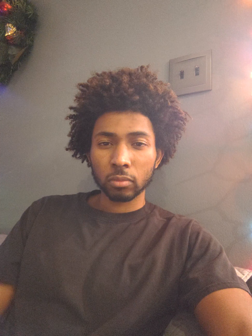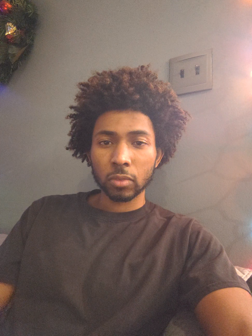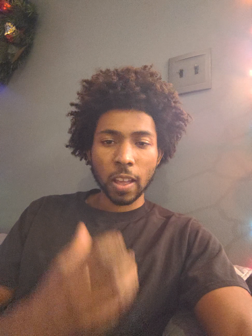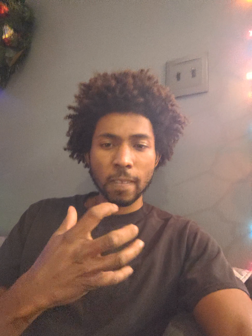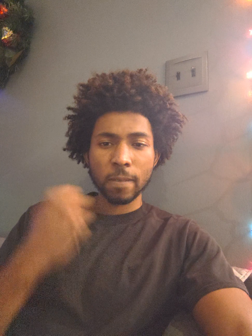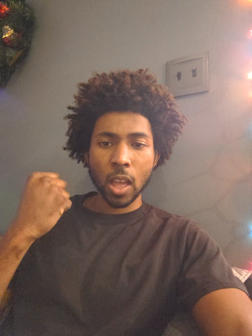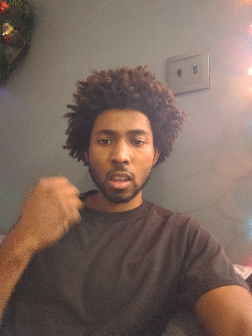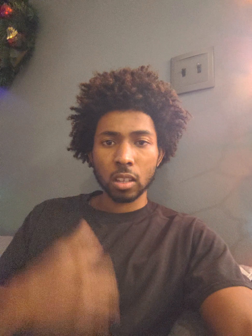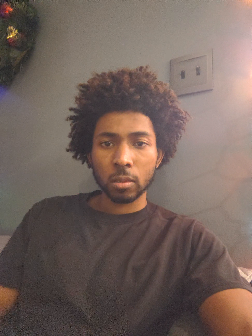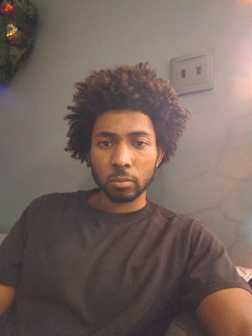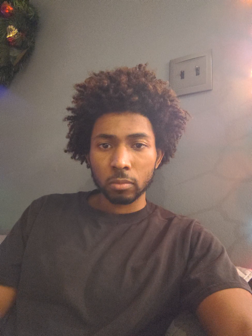fast